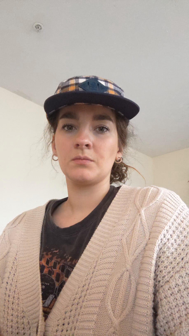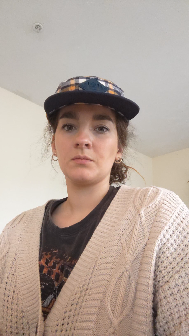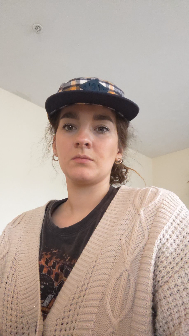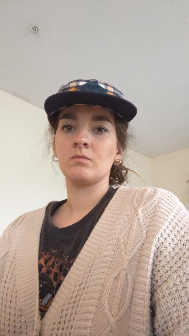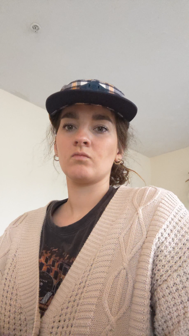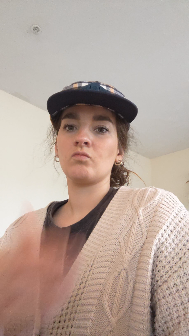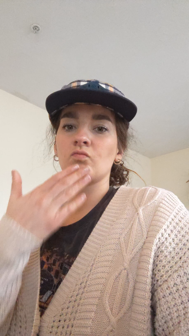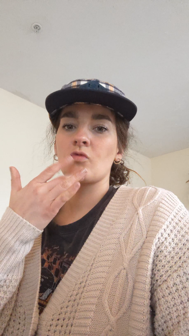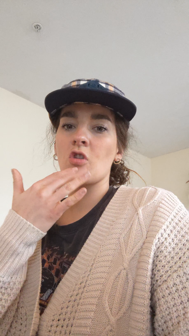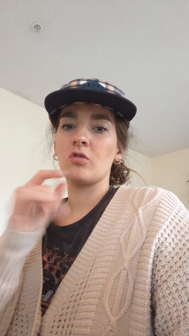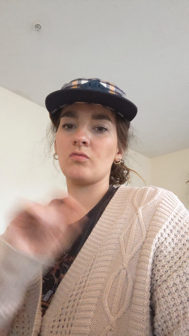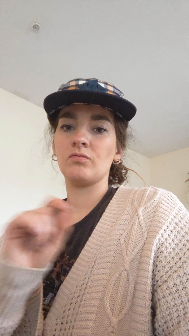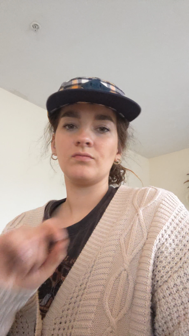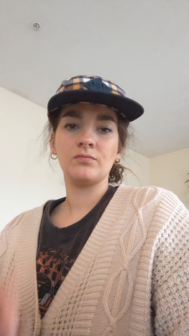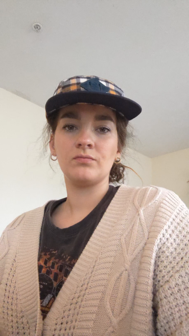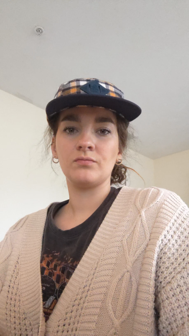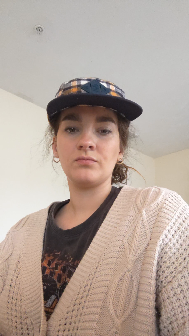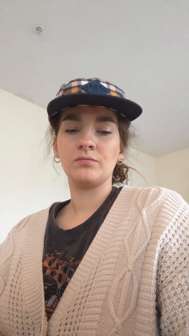crayon